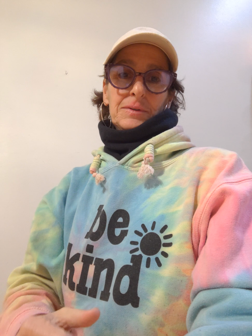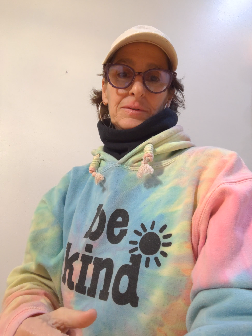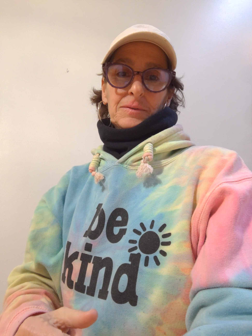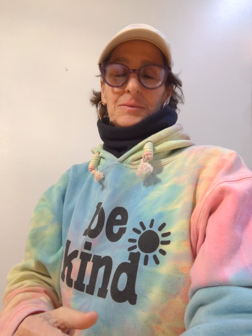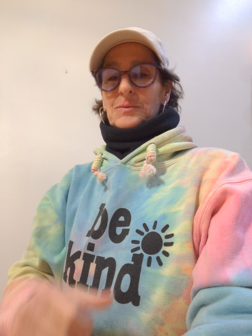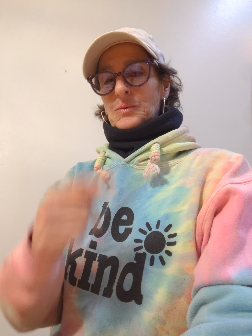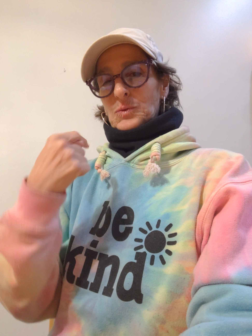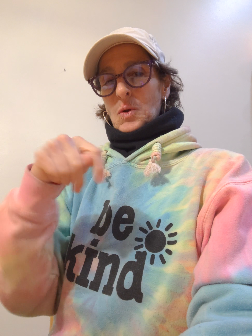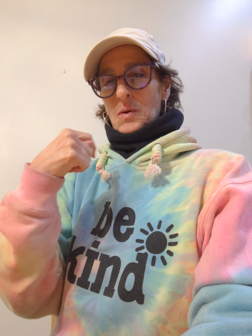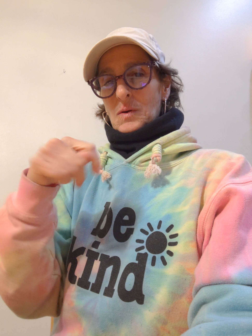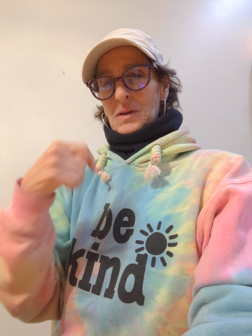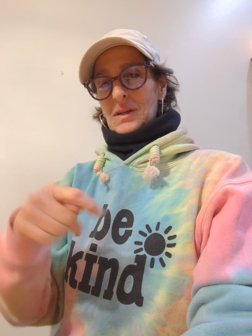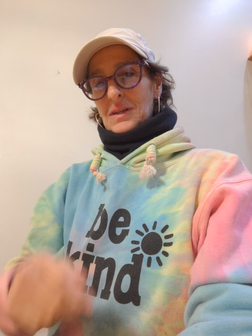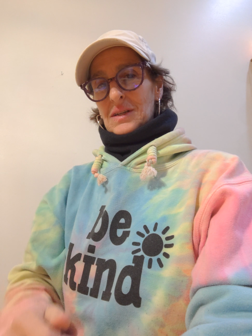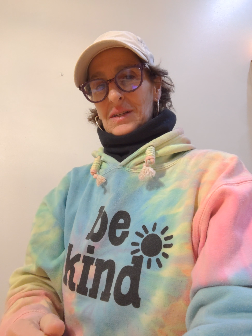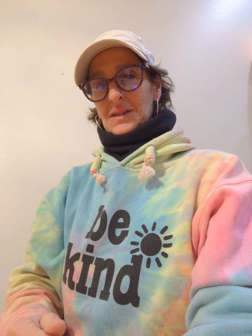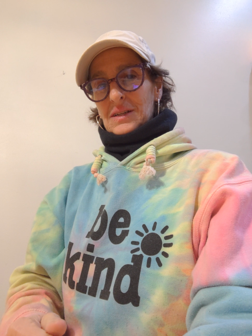toy